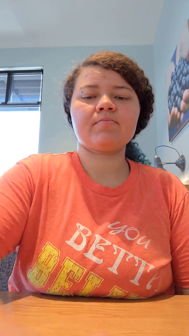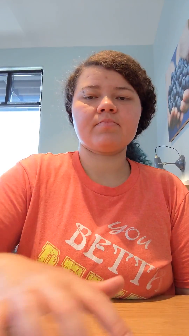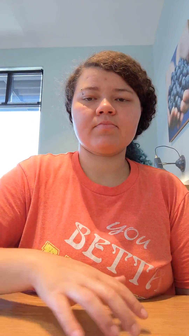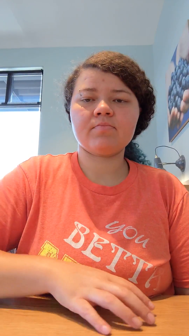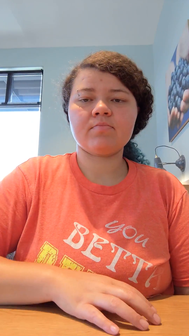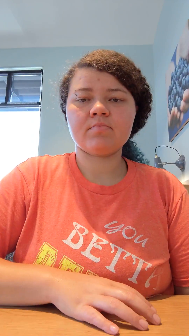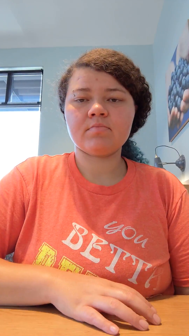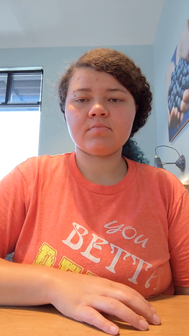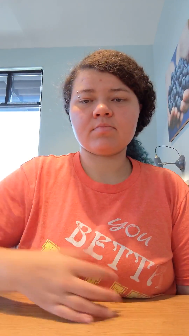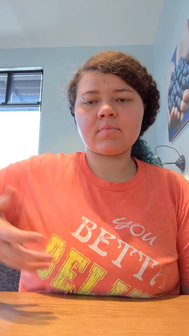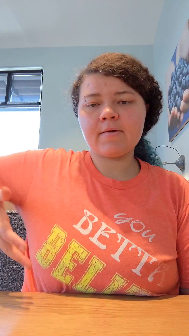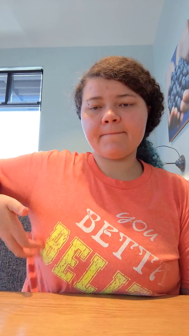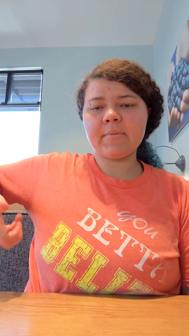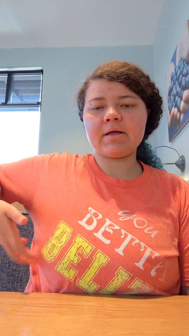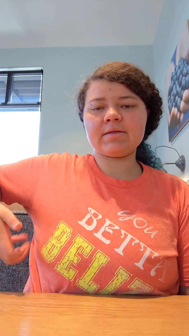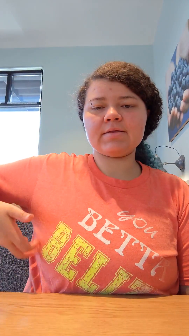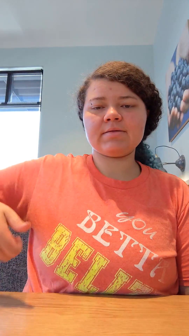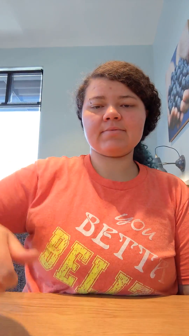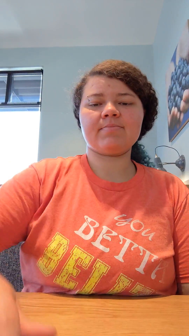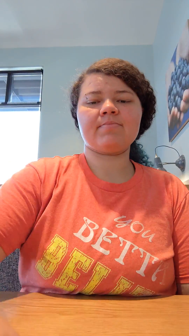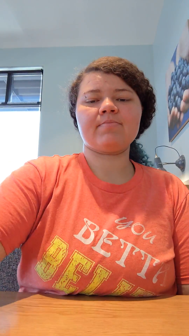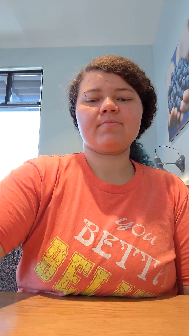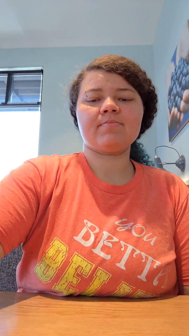monkey